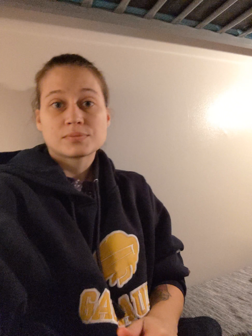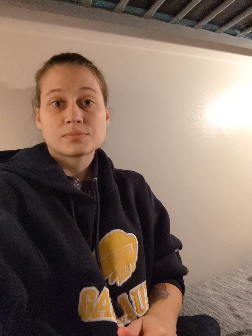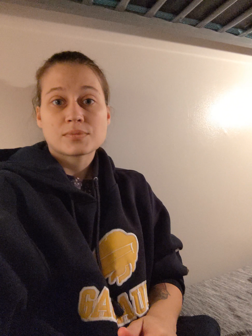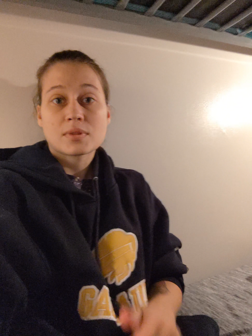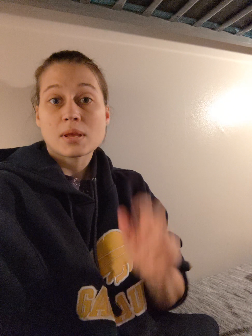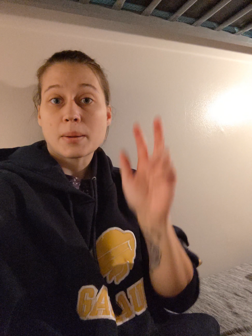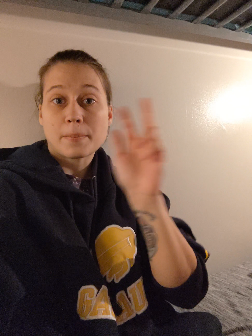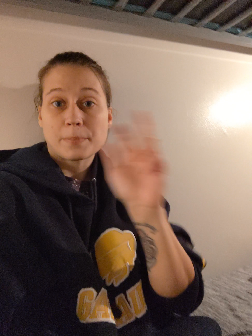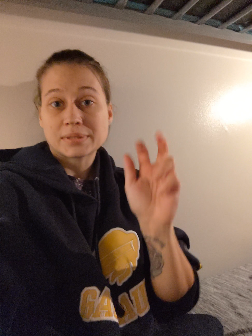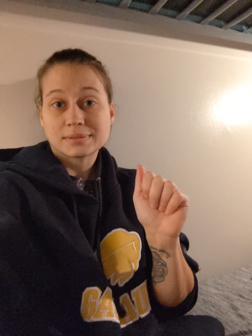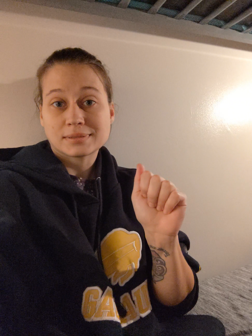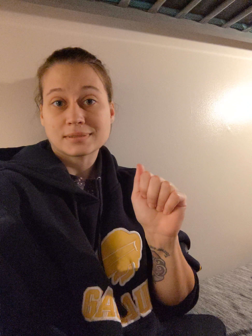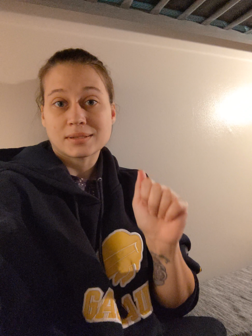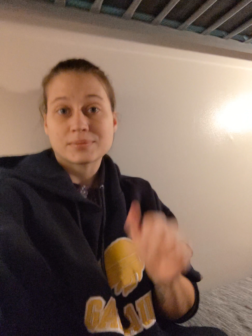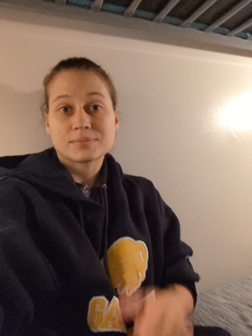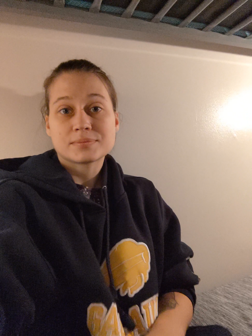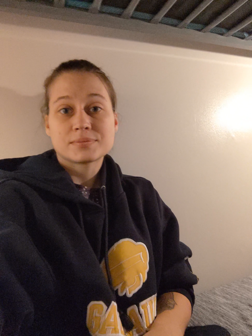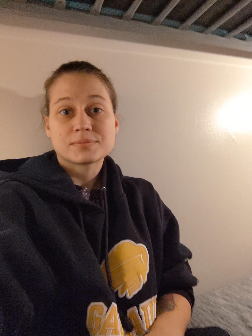pizza